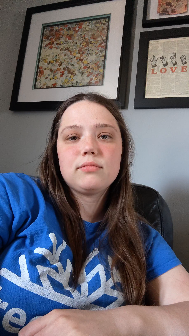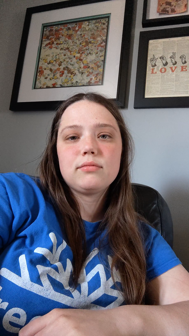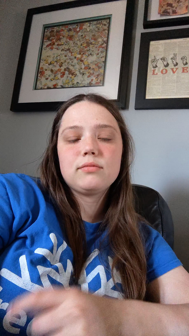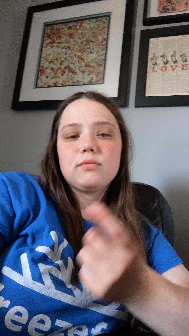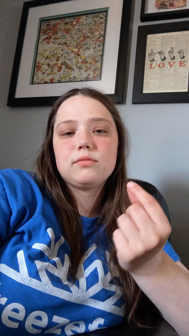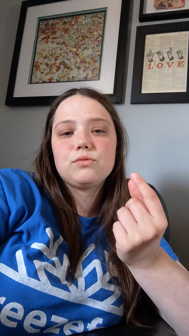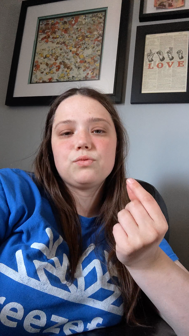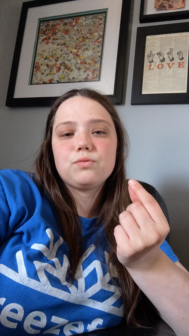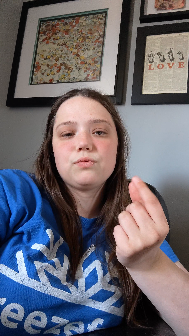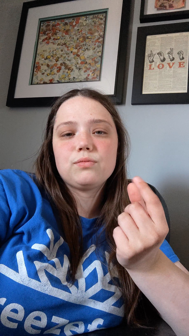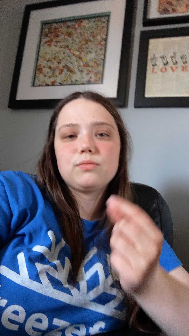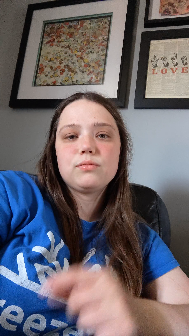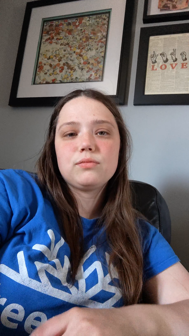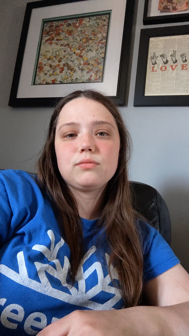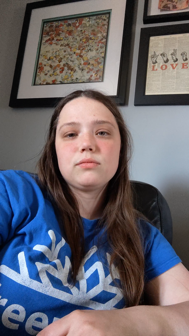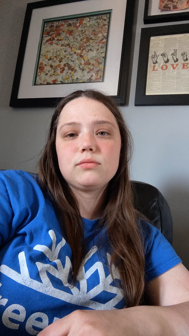do